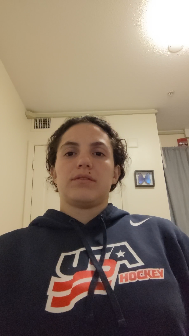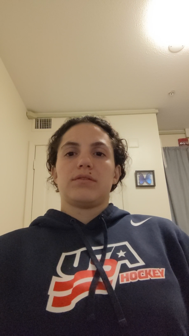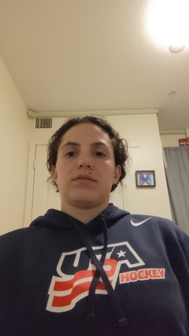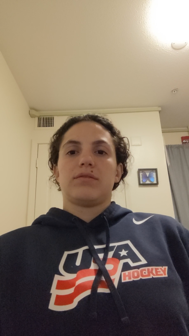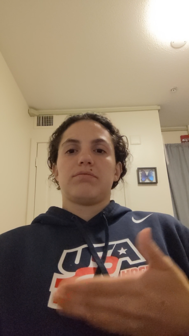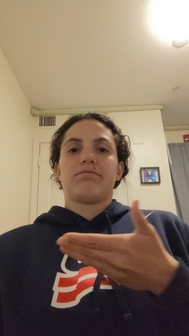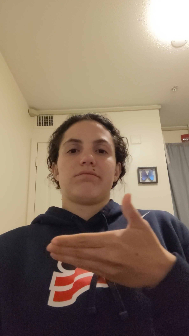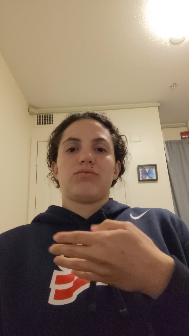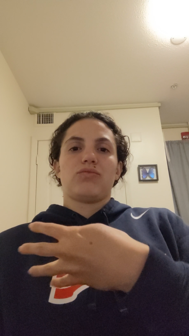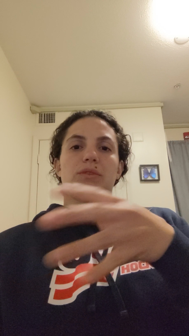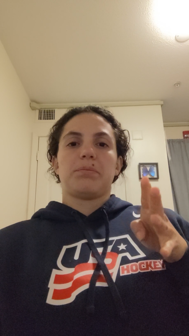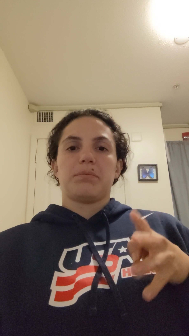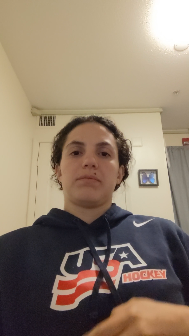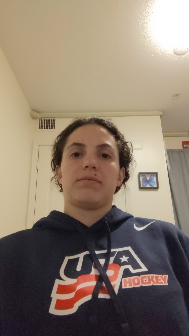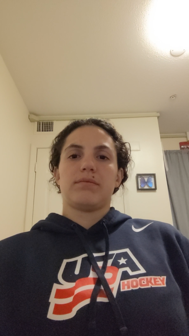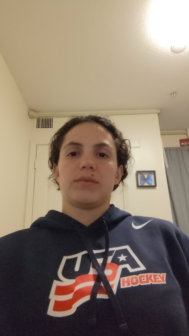crib